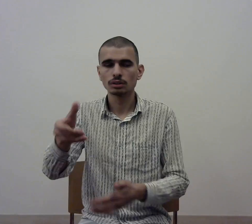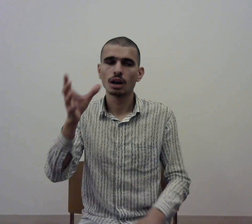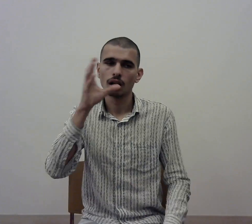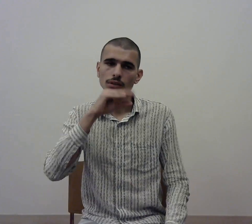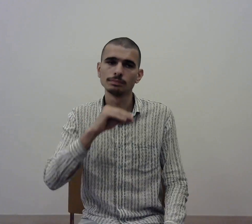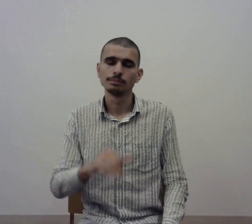bilər